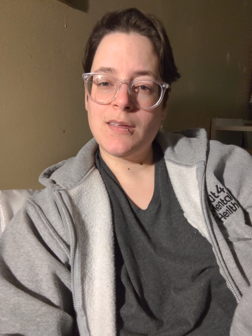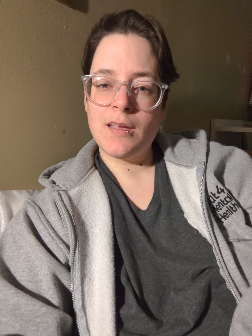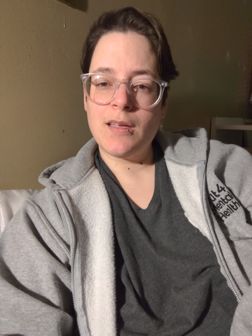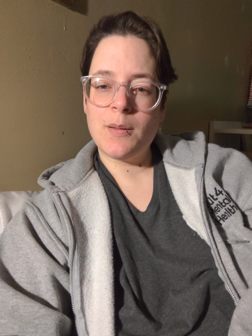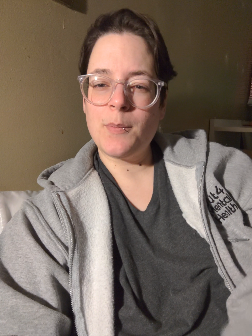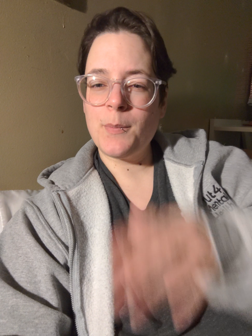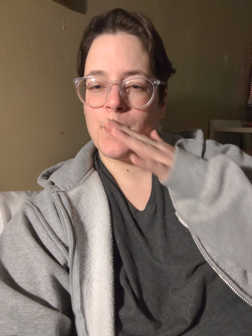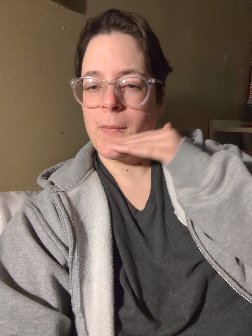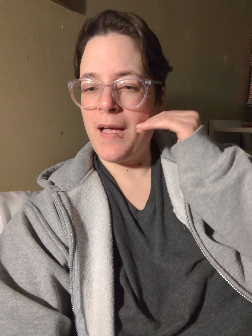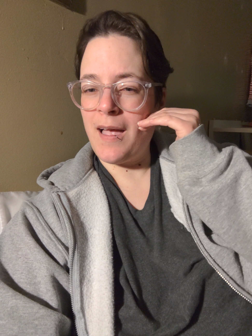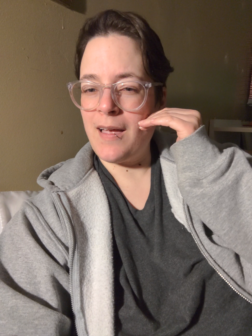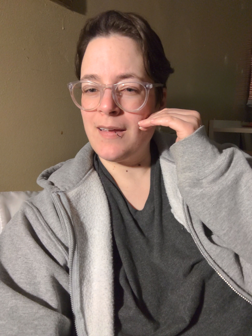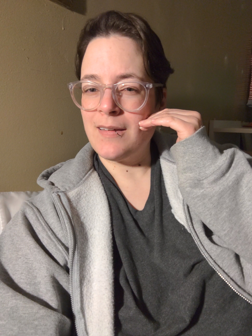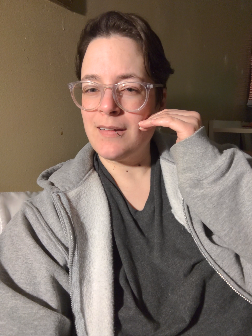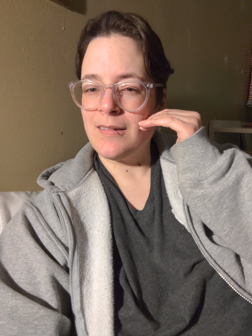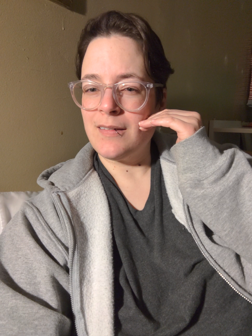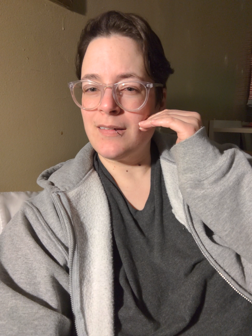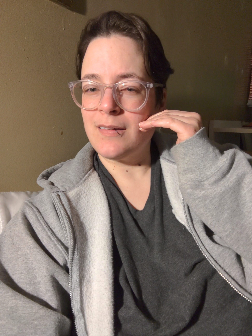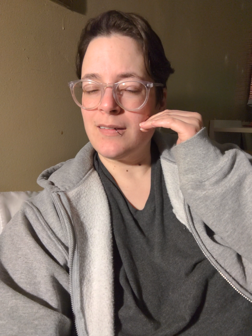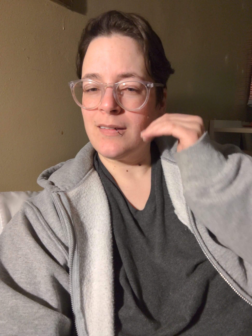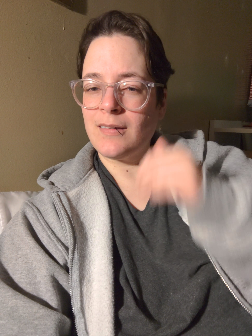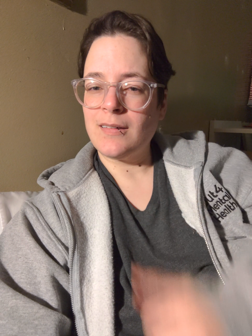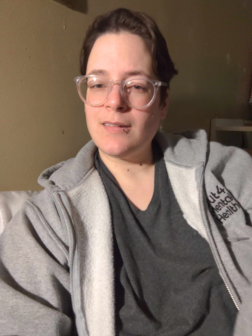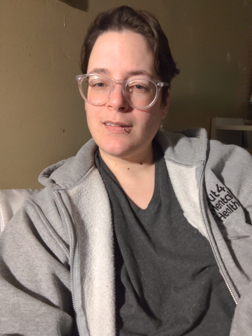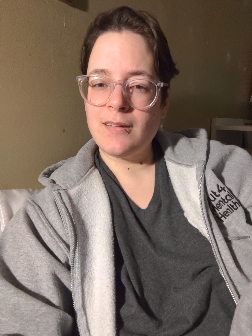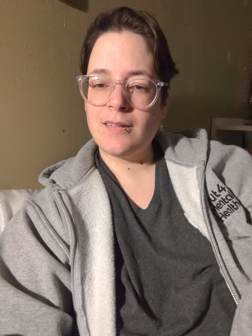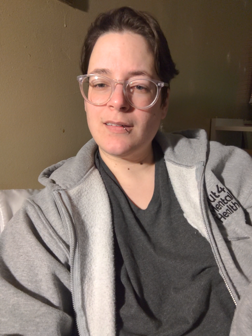smile